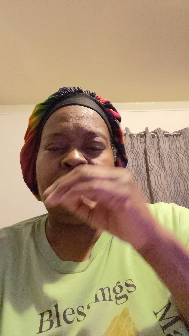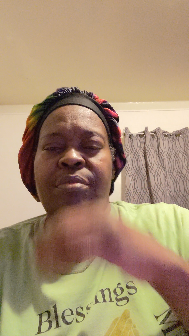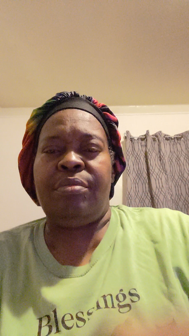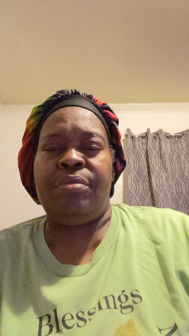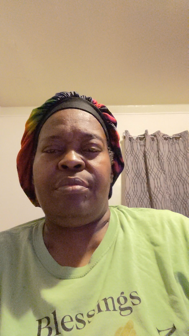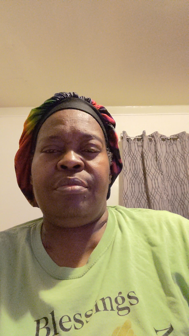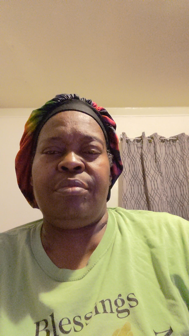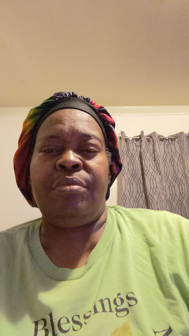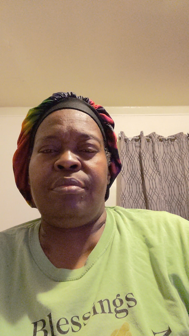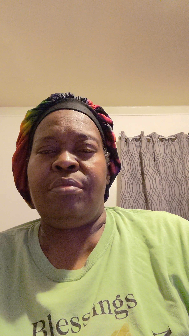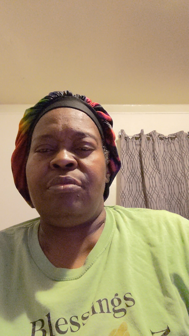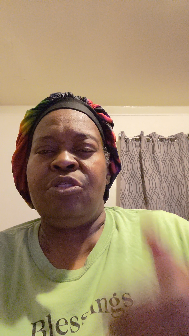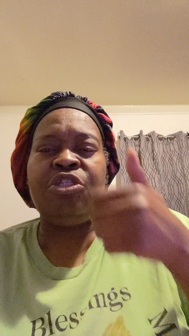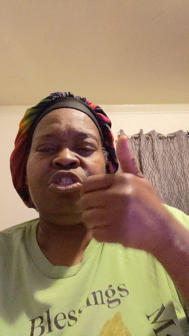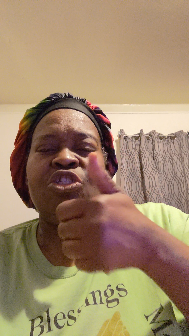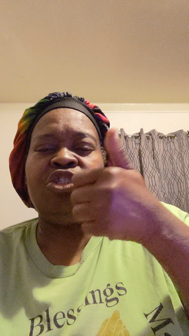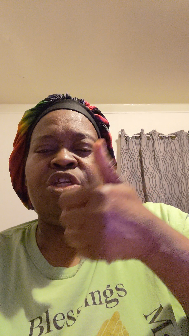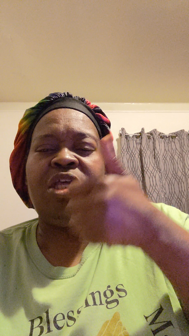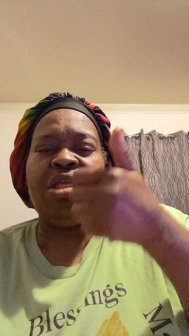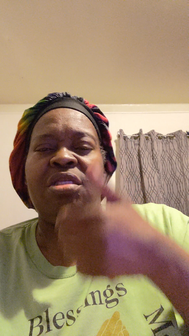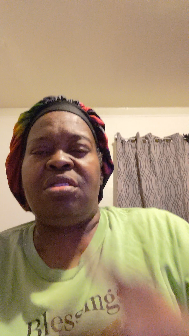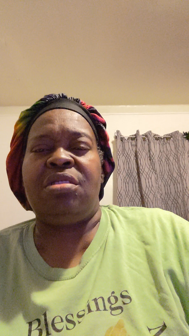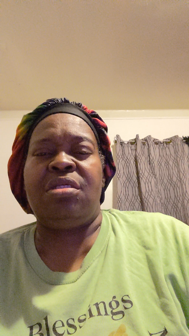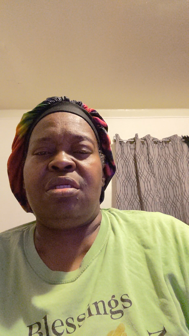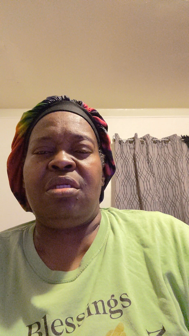chase